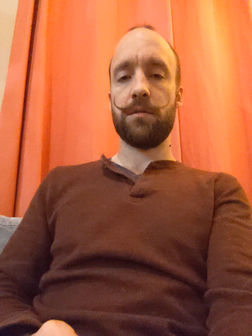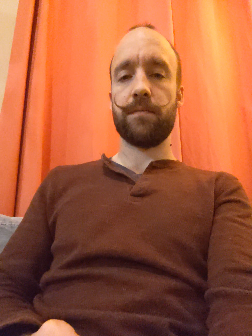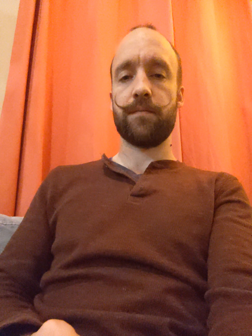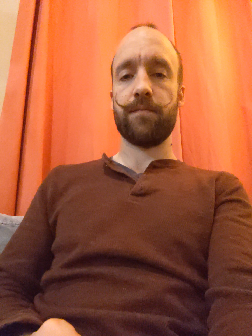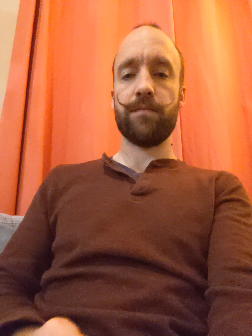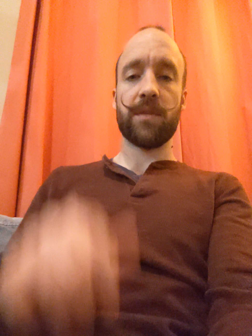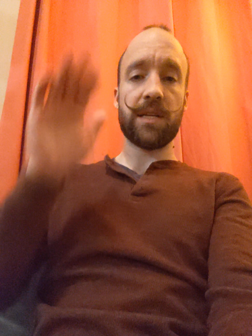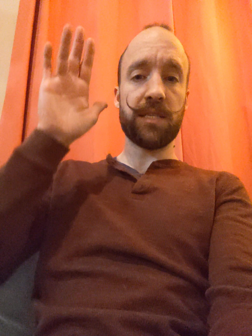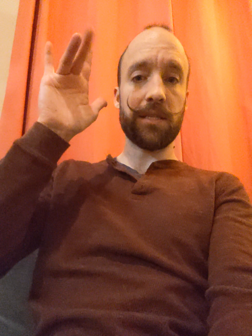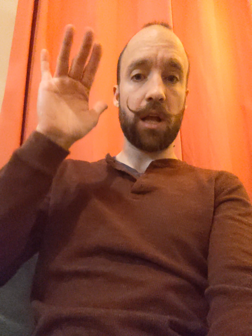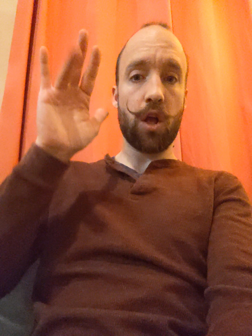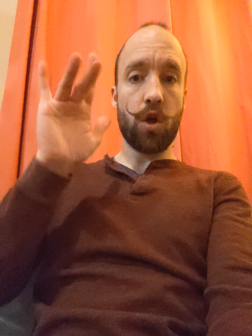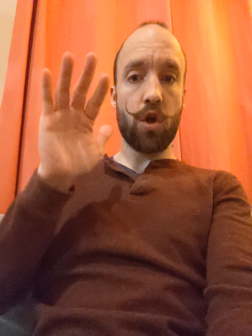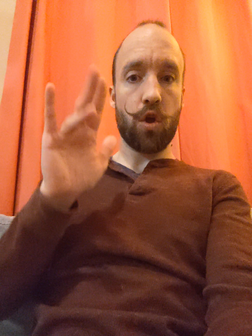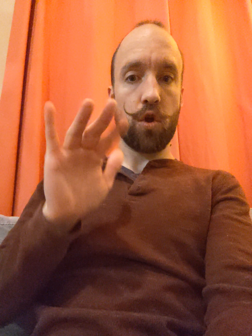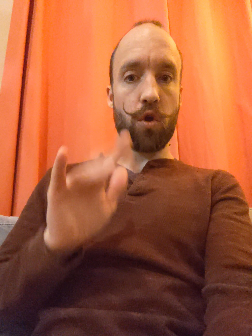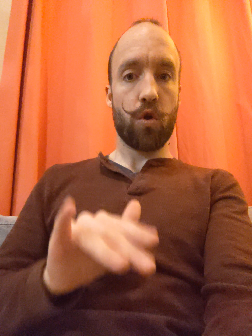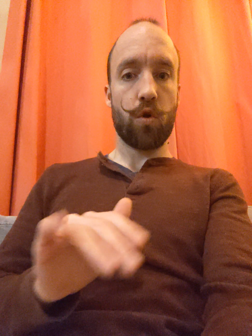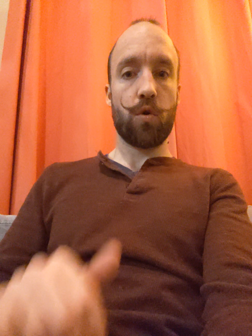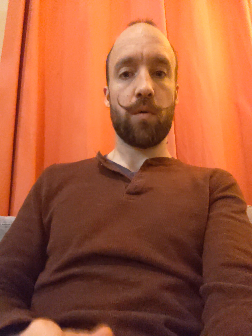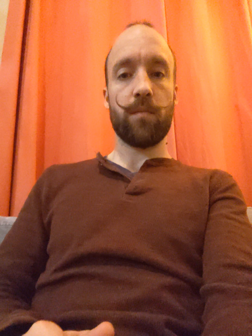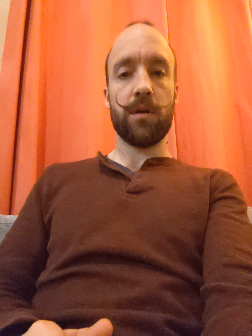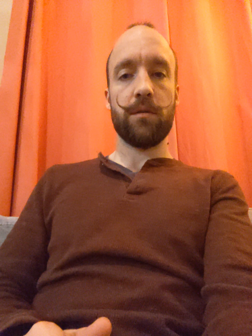snow